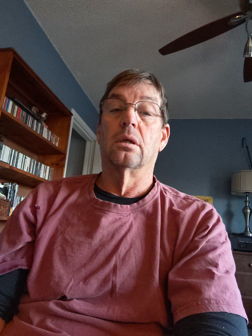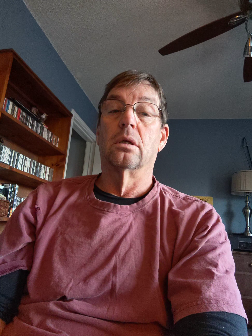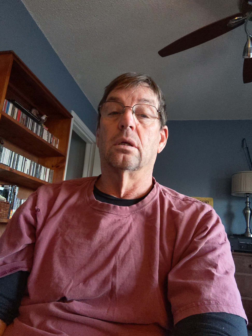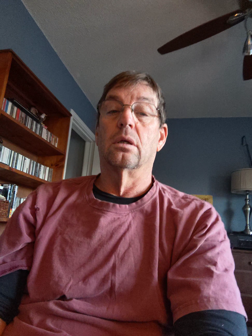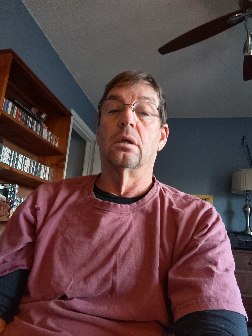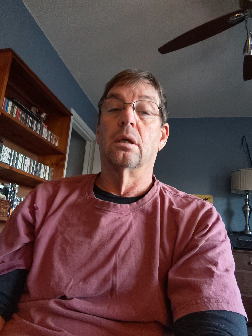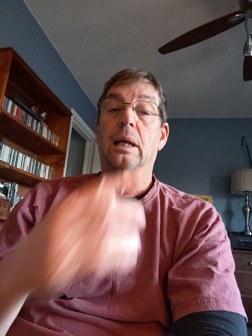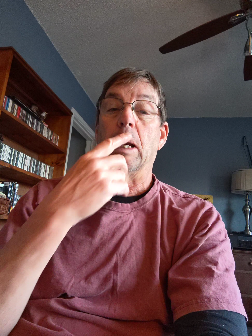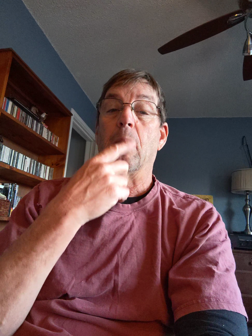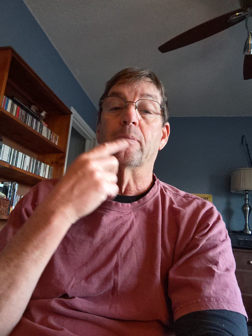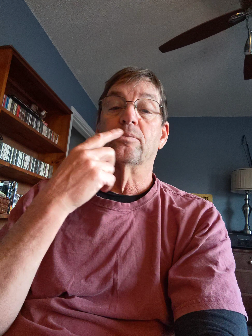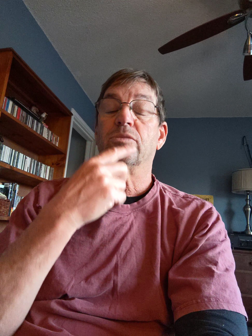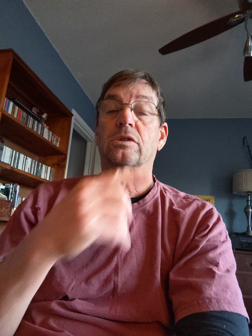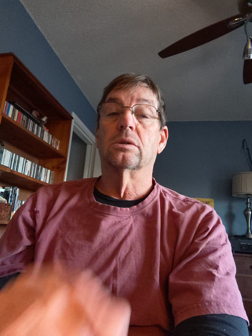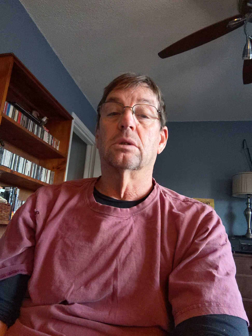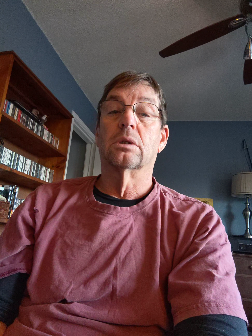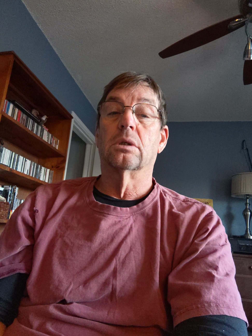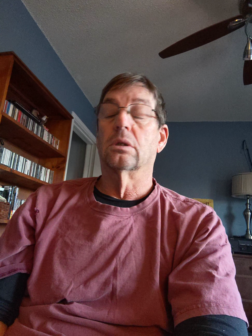lips